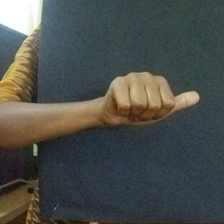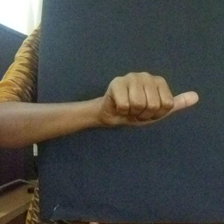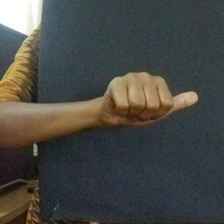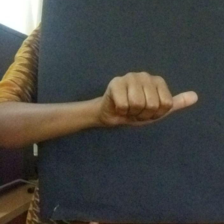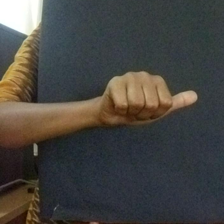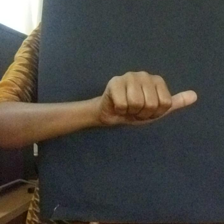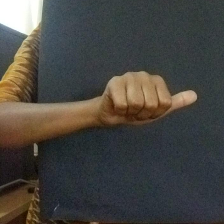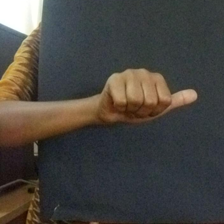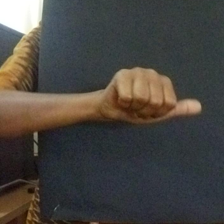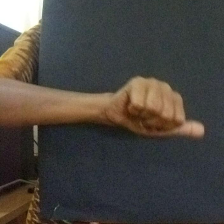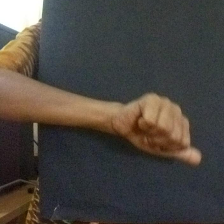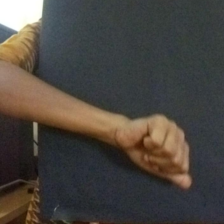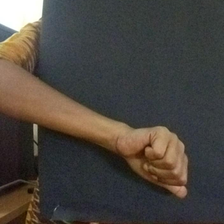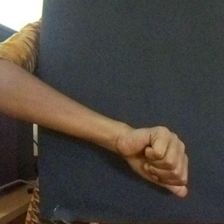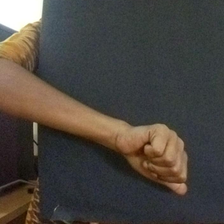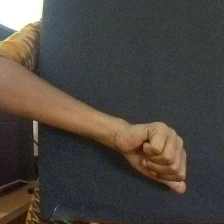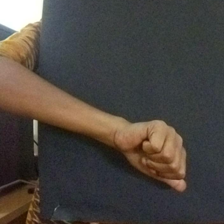lose